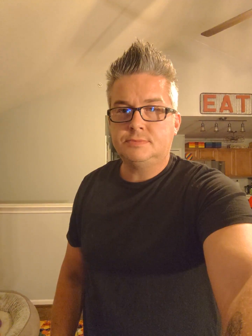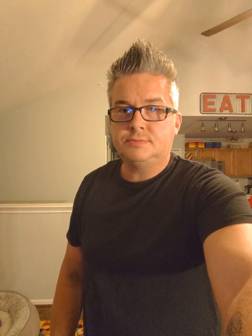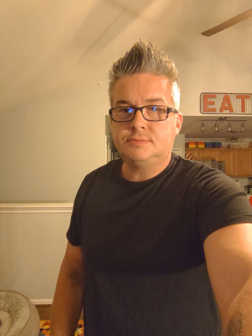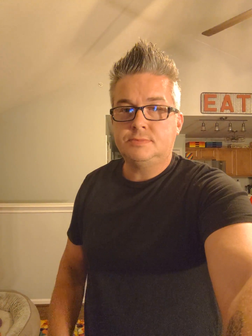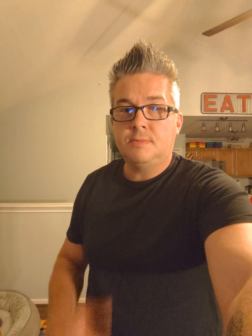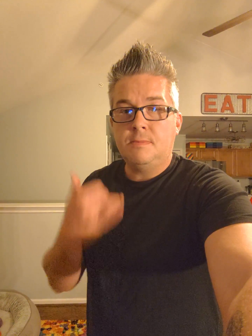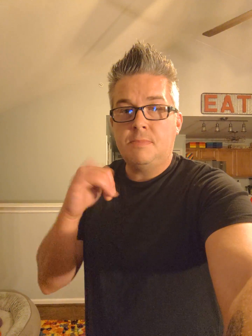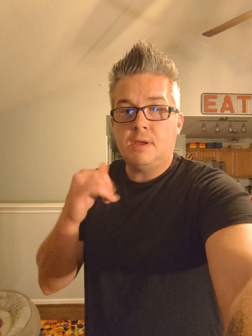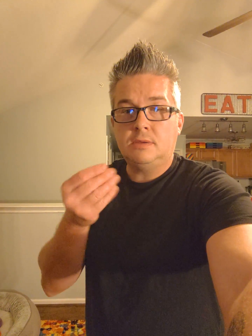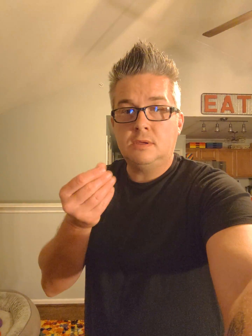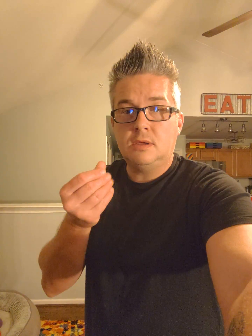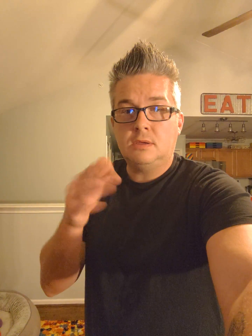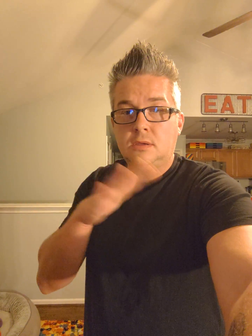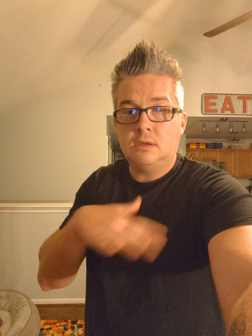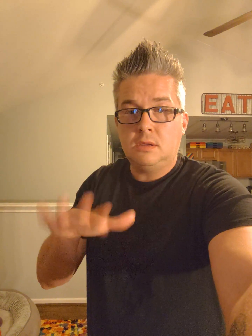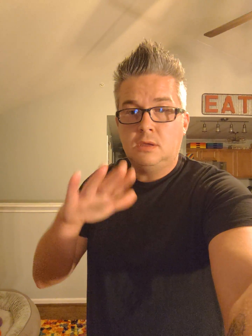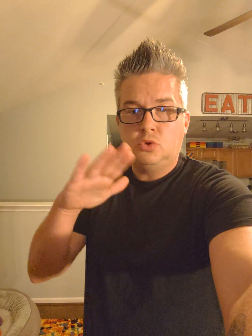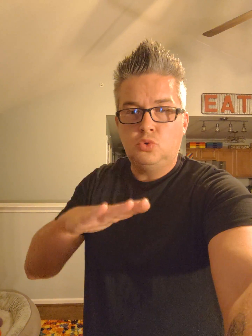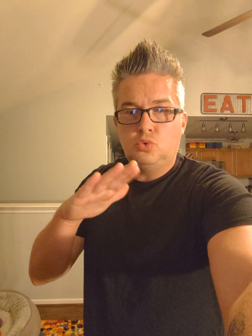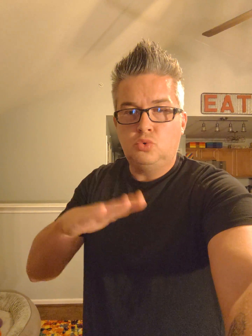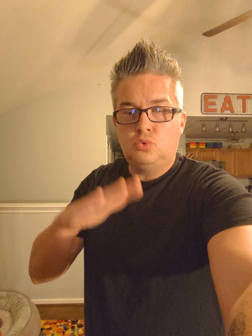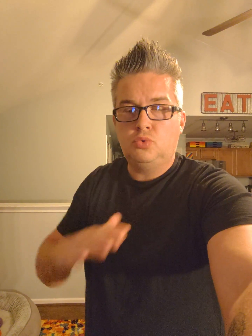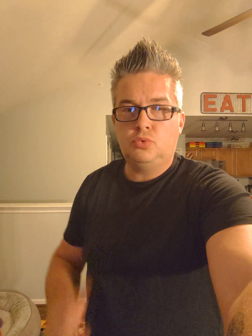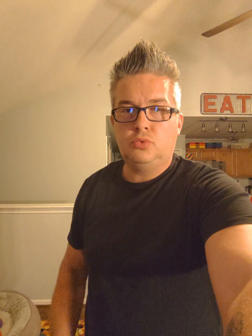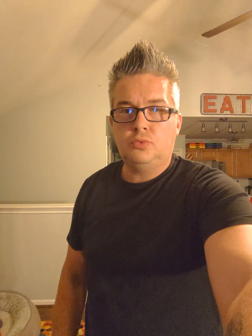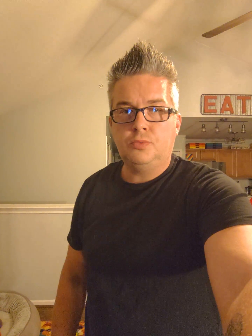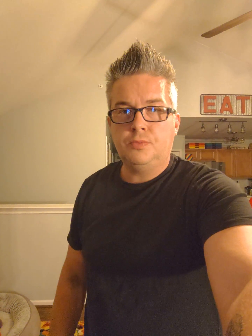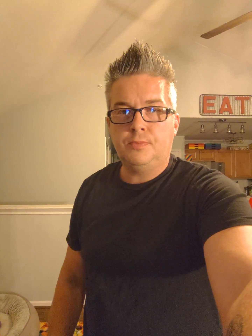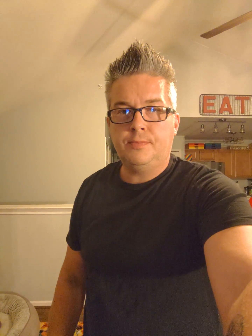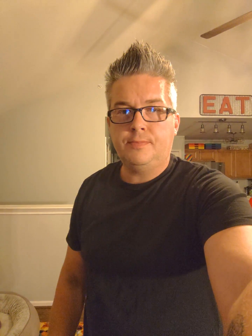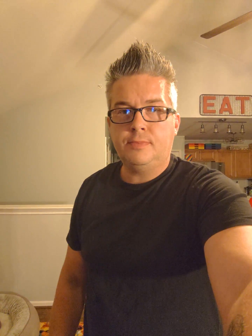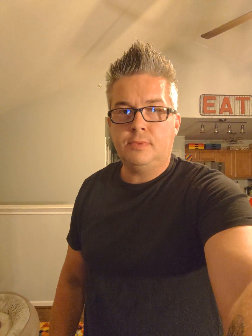playground